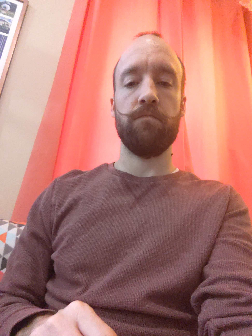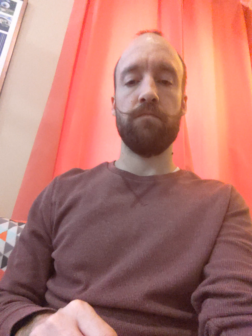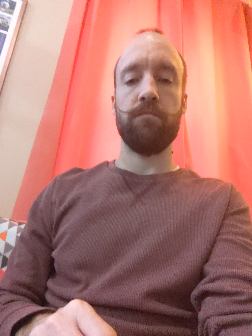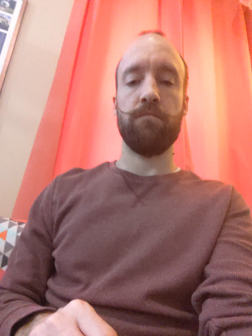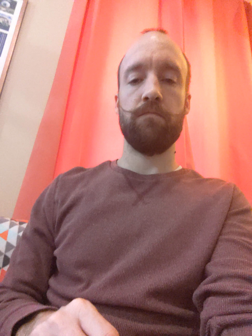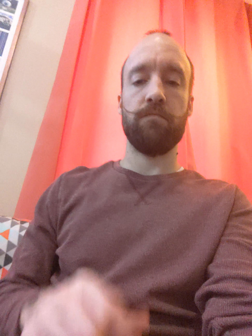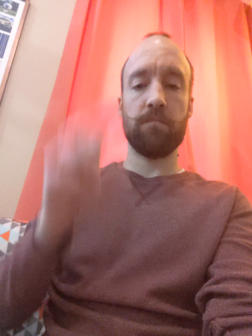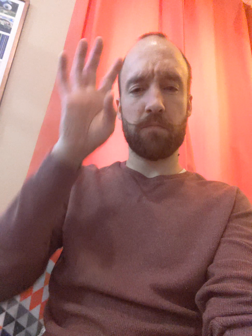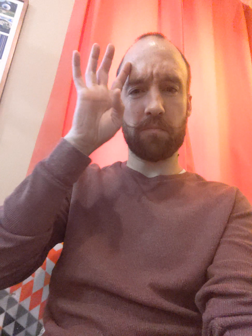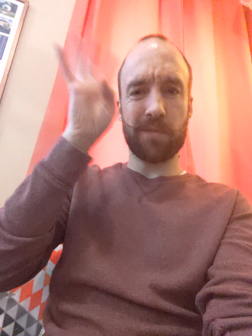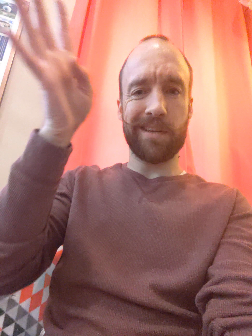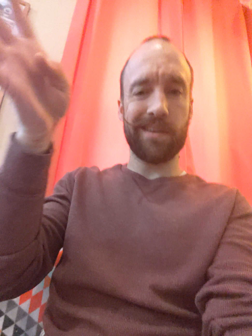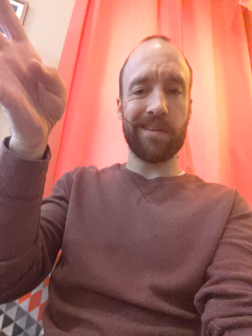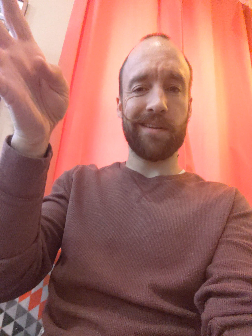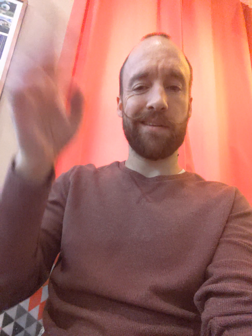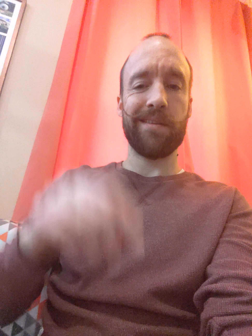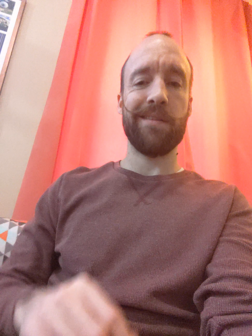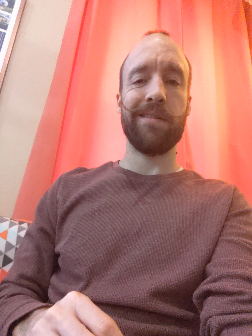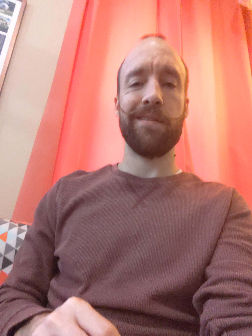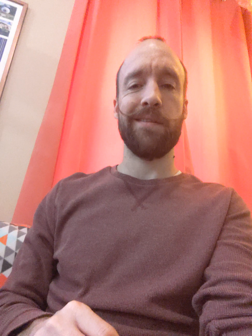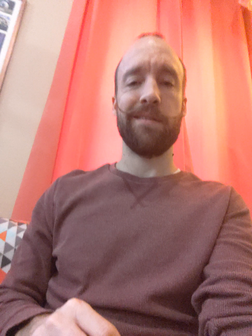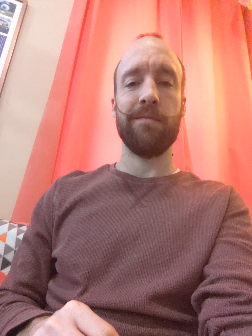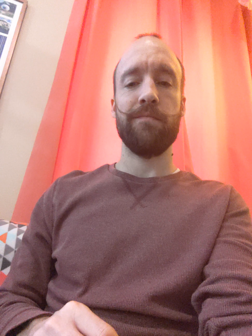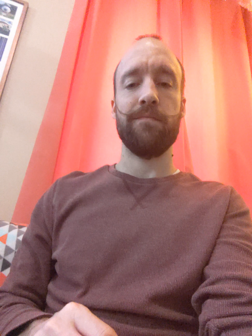pretend